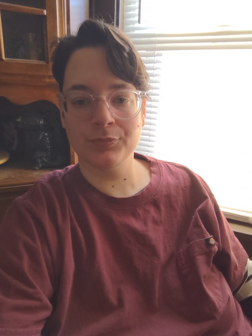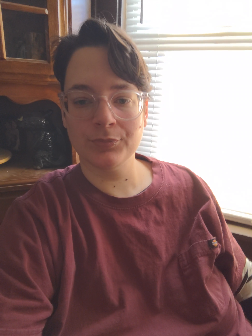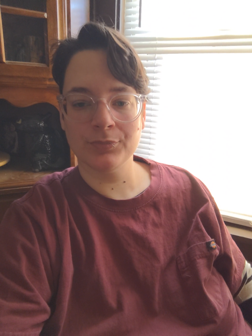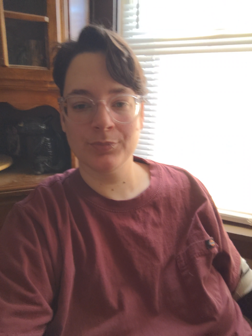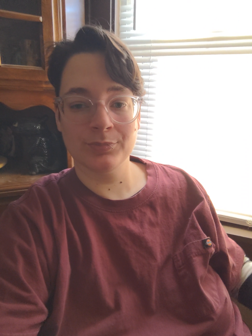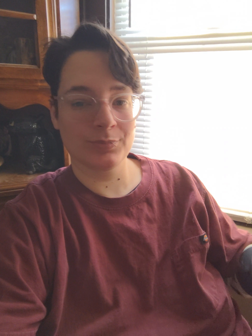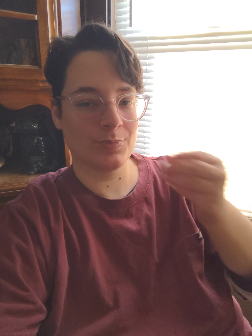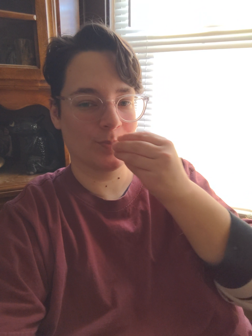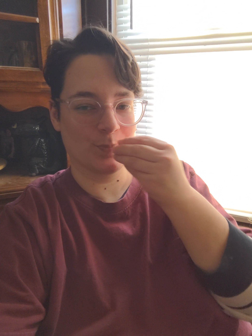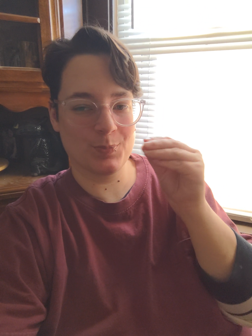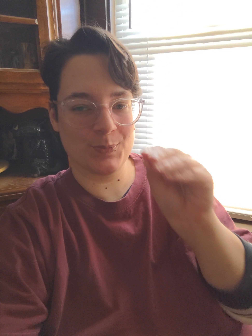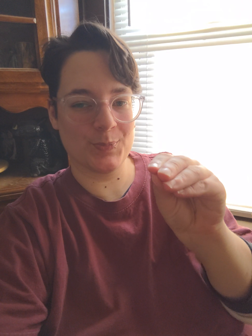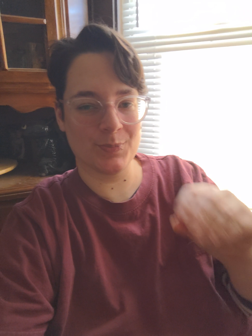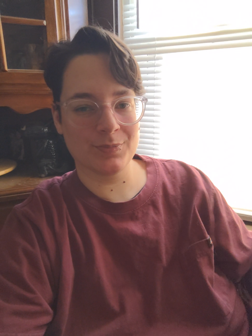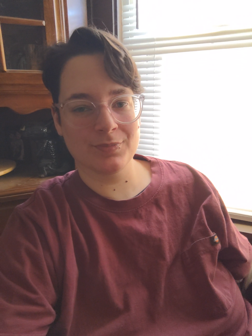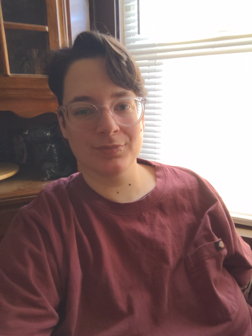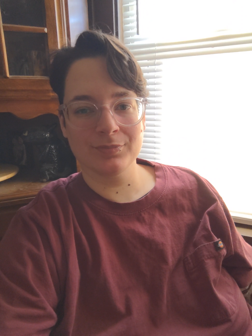kiss